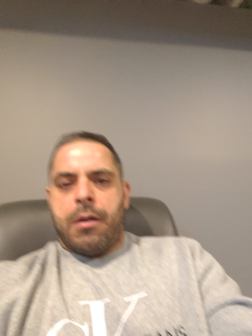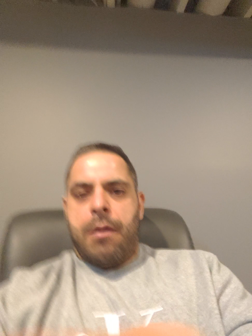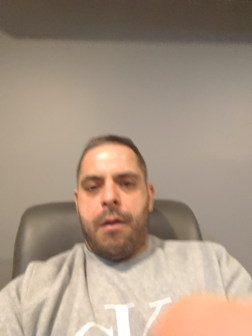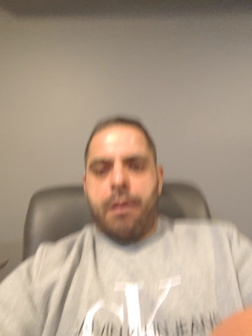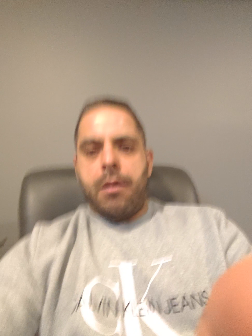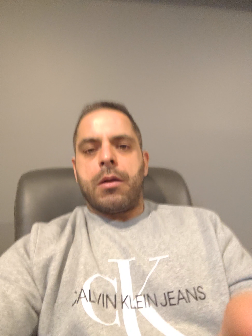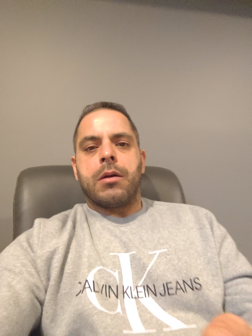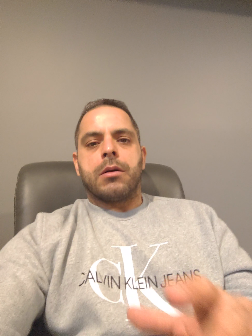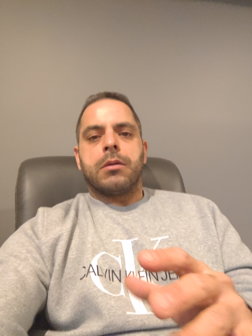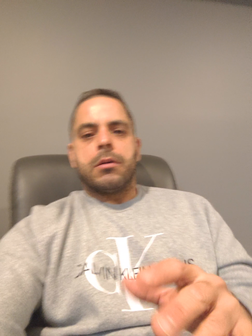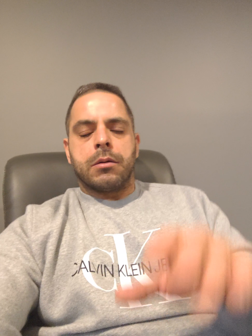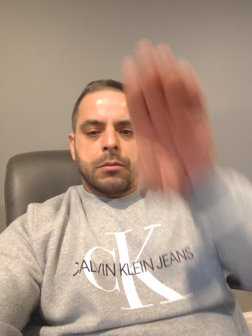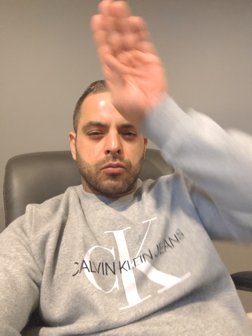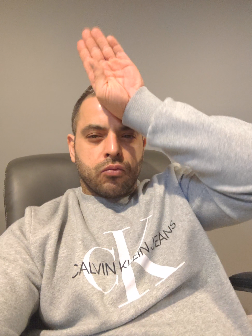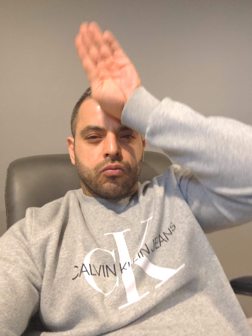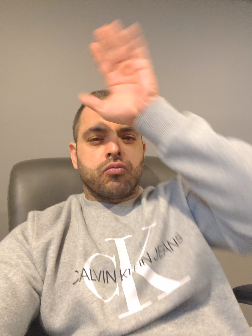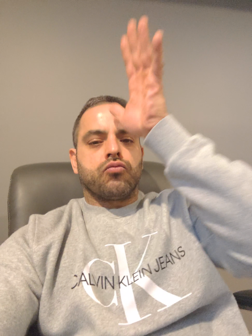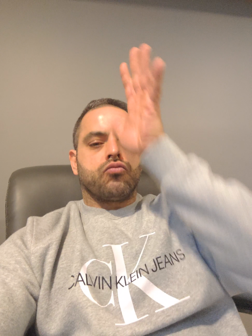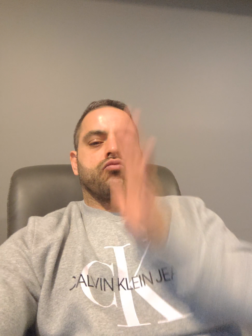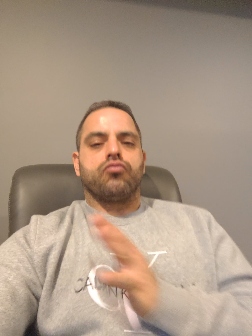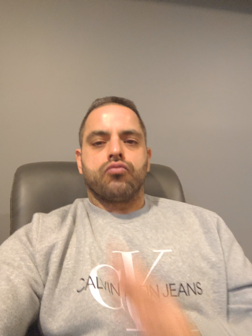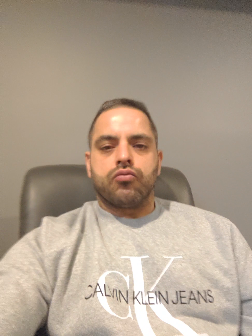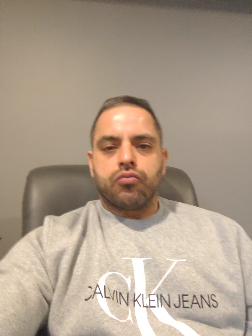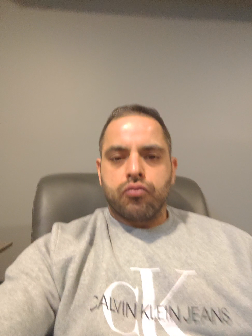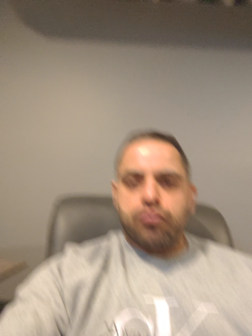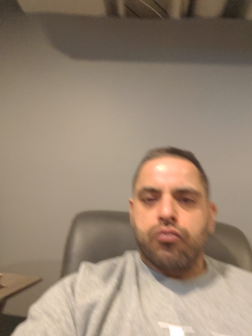fireman